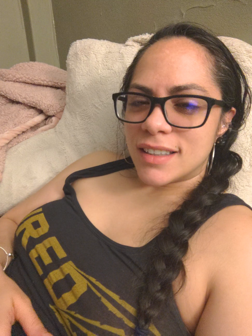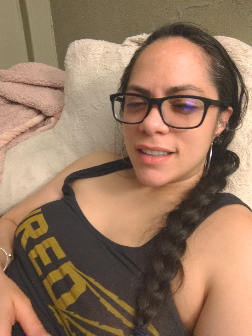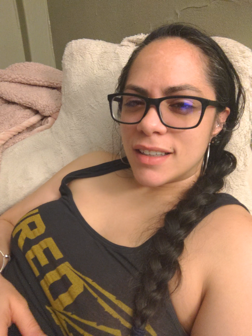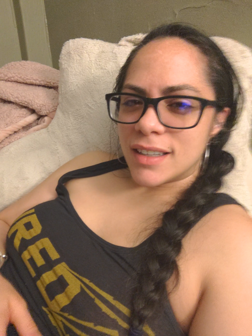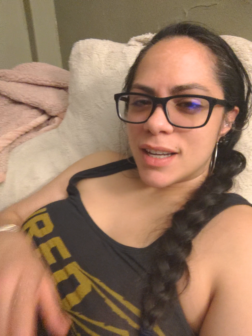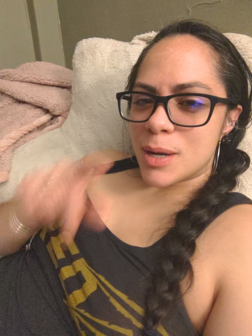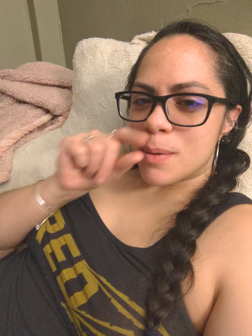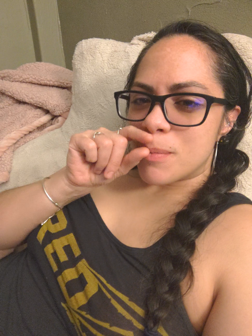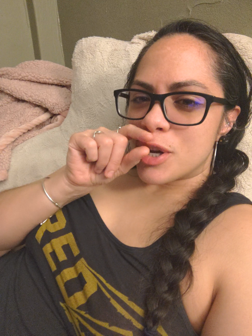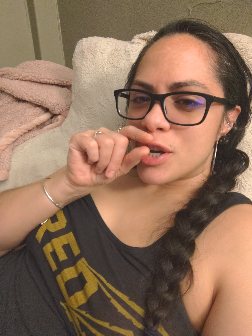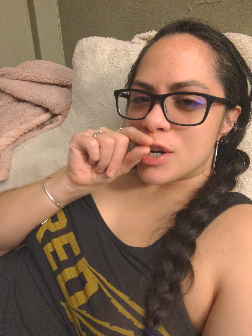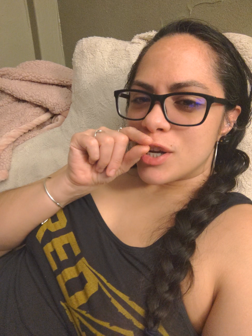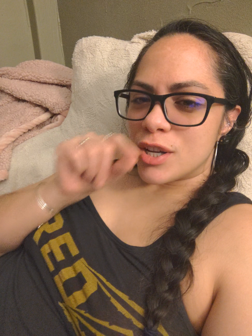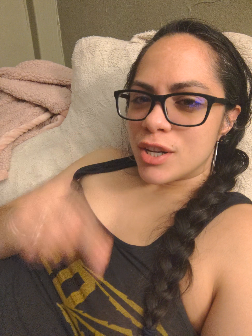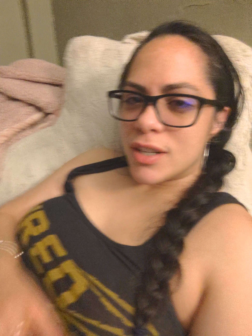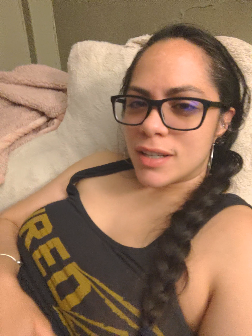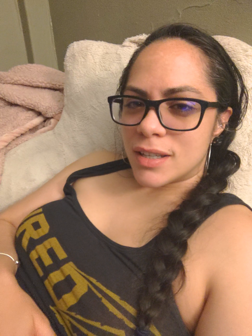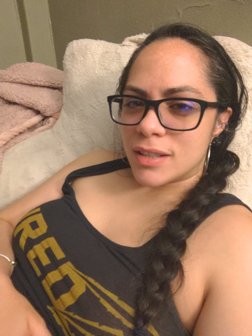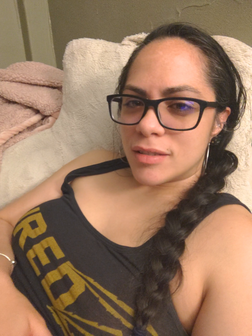bird